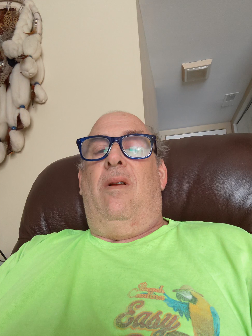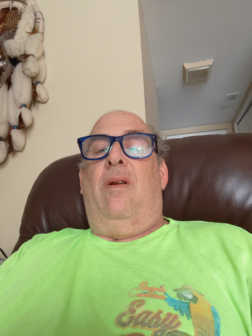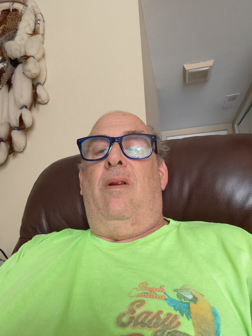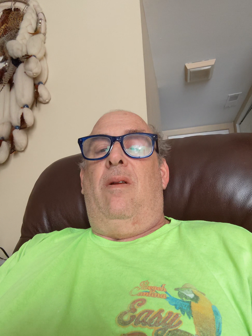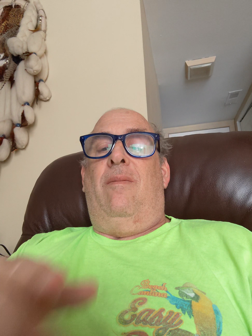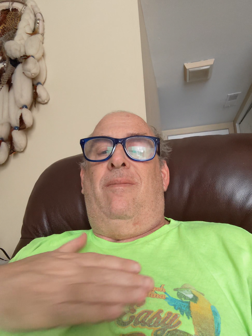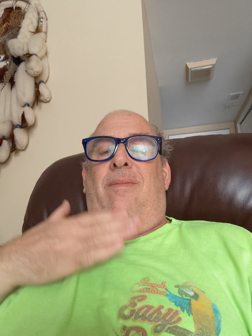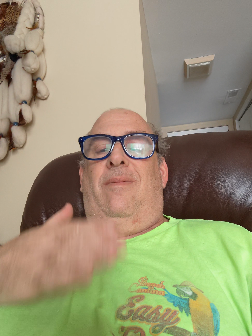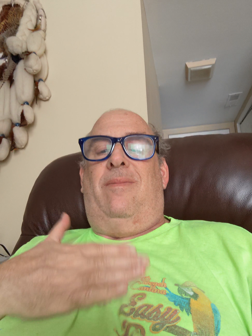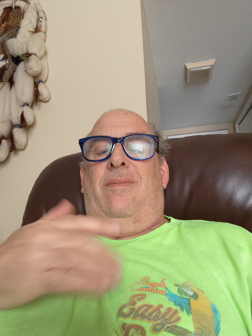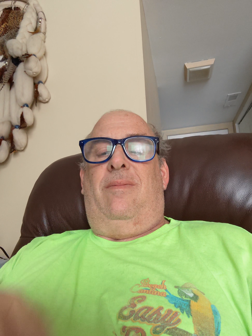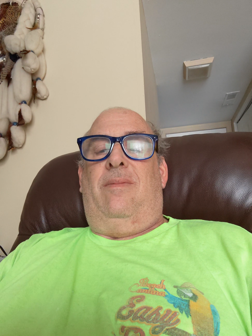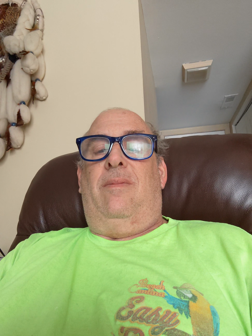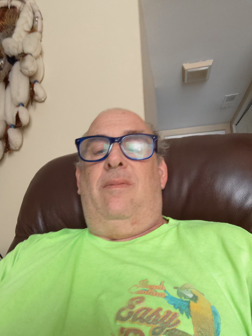happy